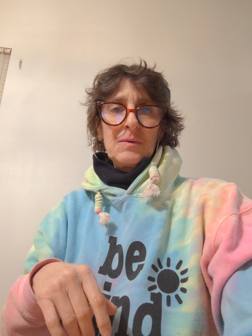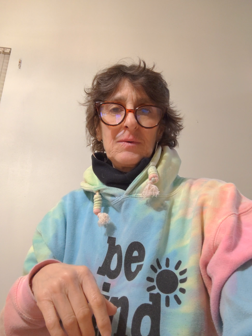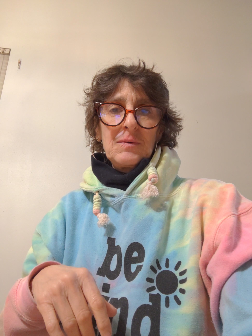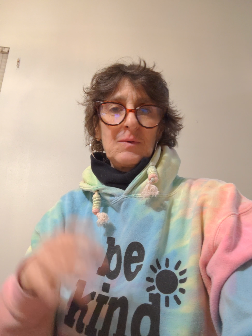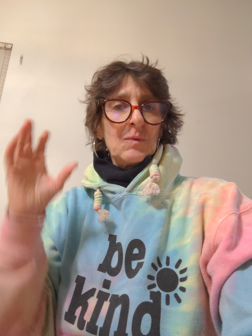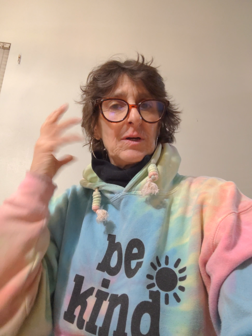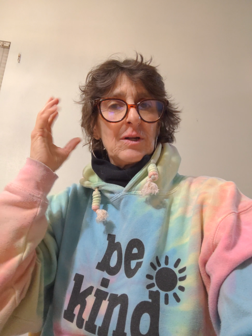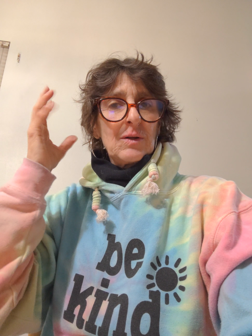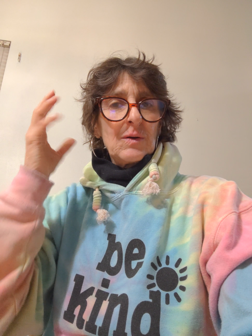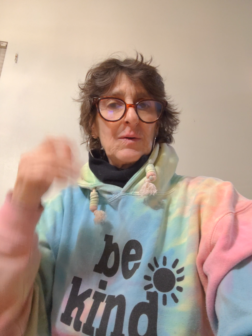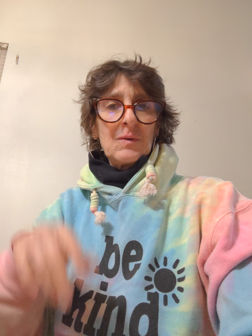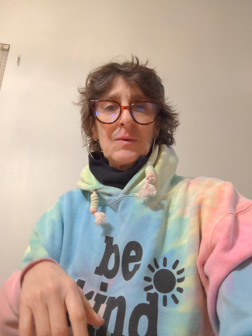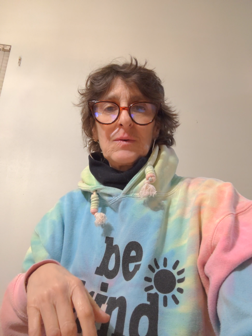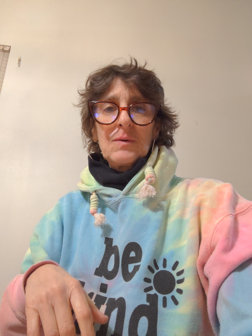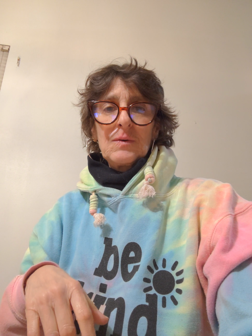radio